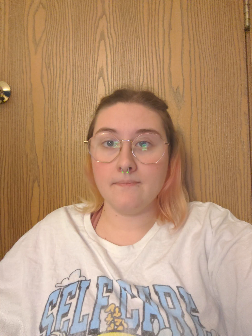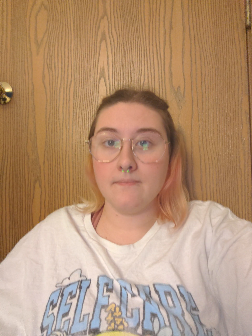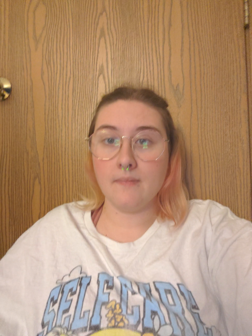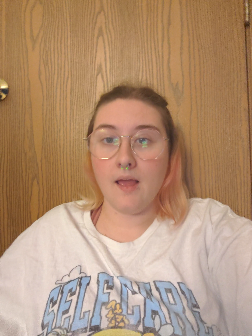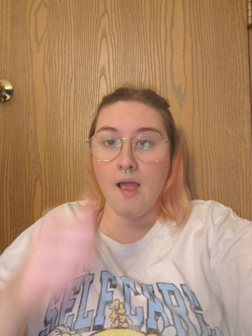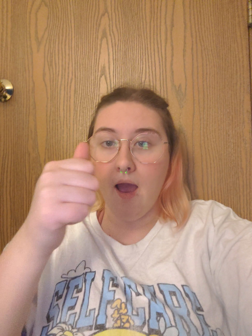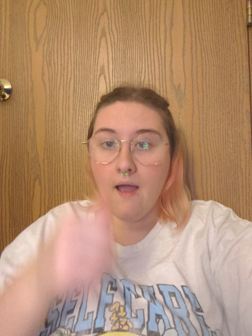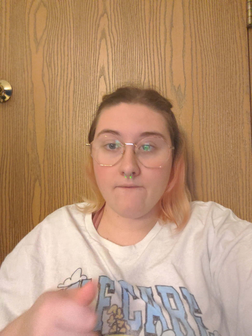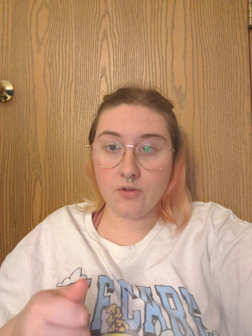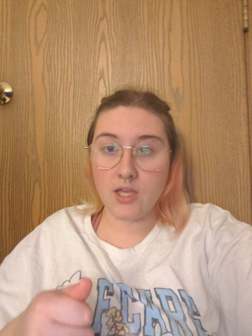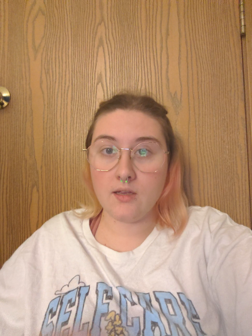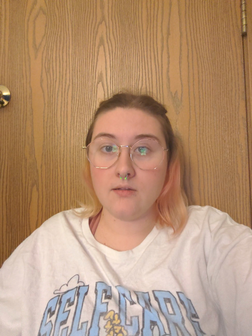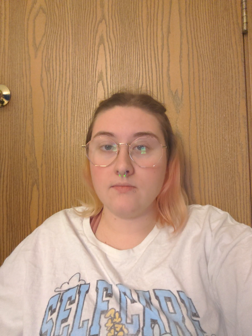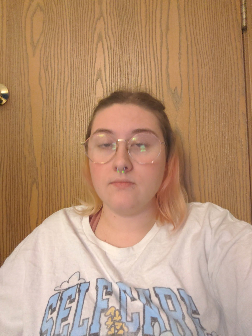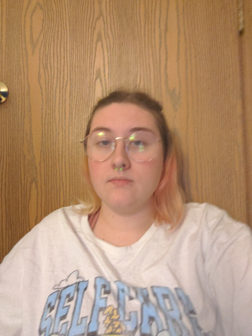every